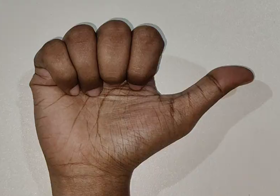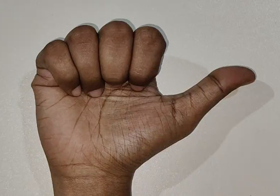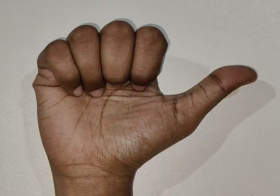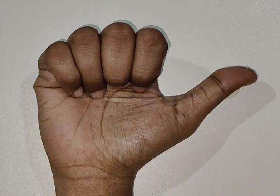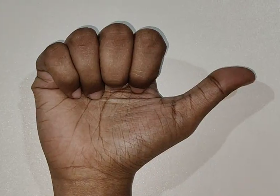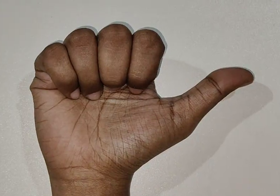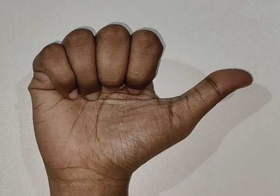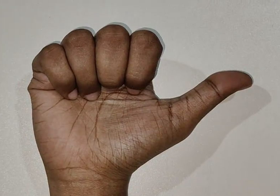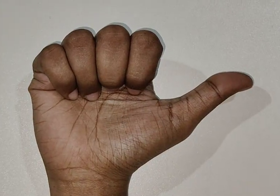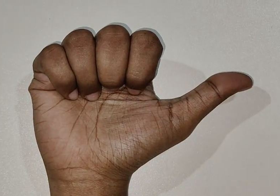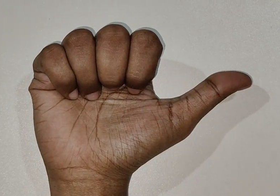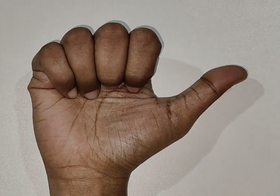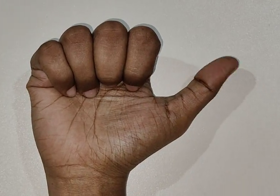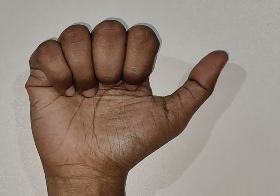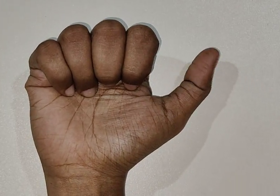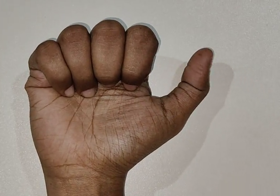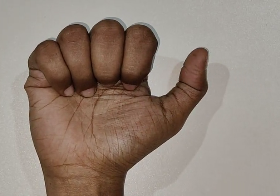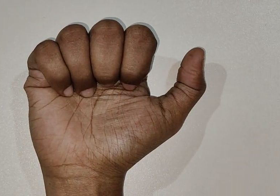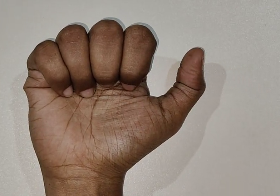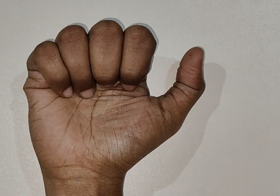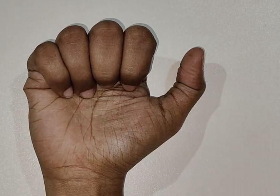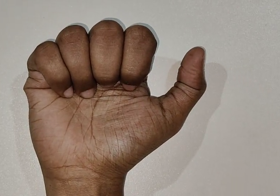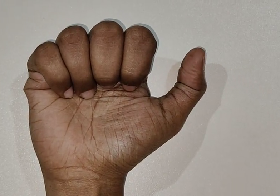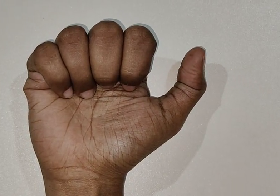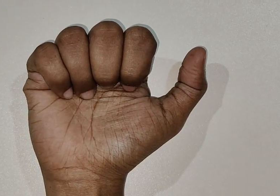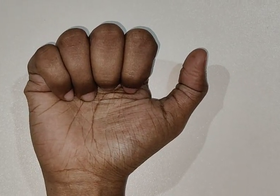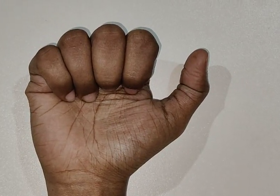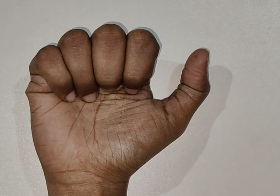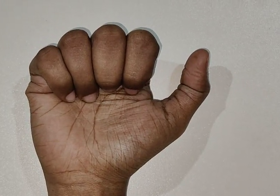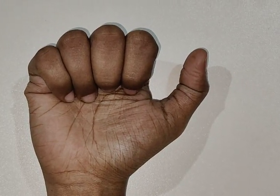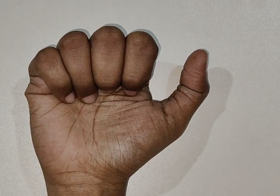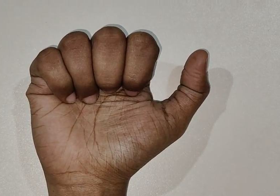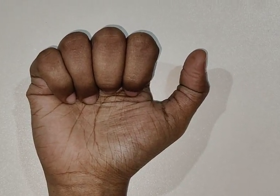ഏ